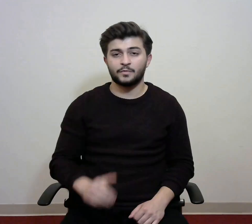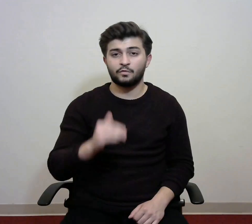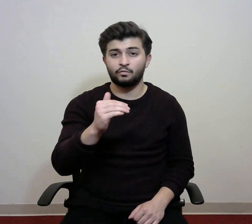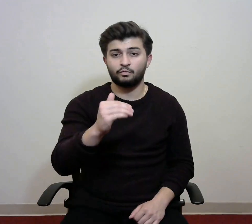siz